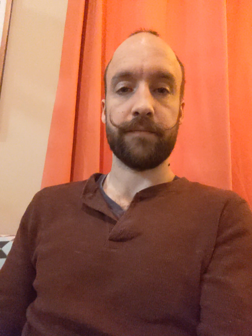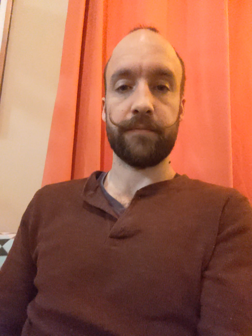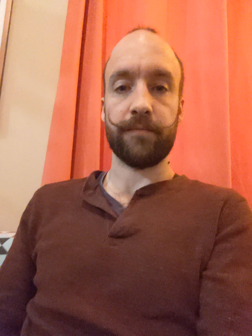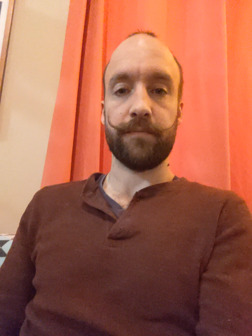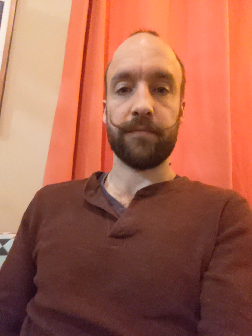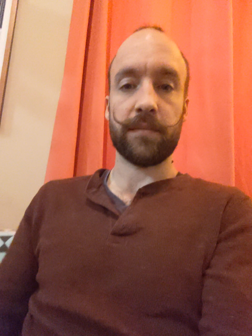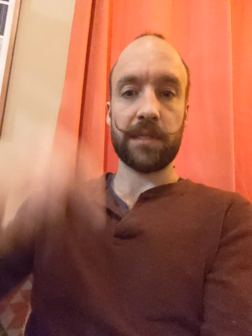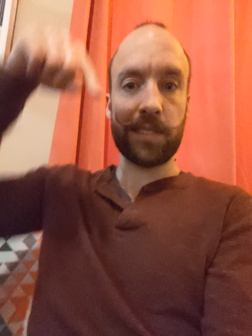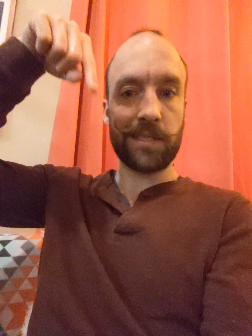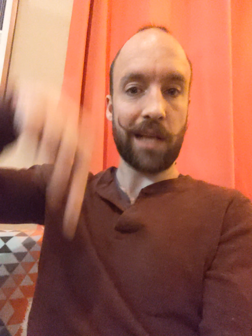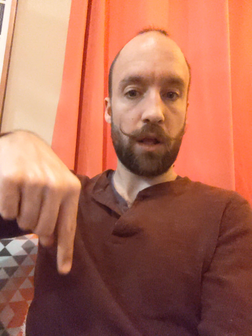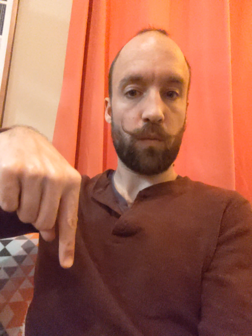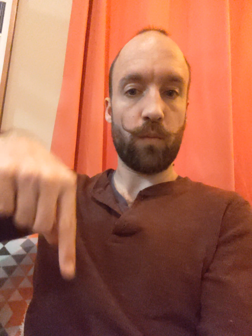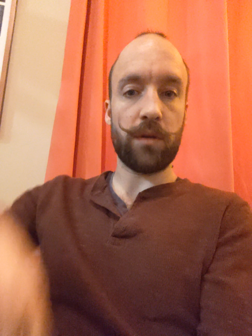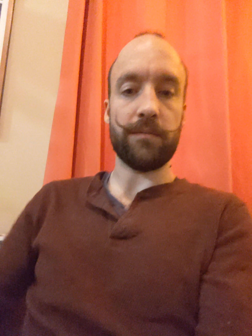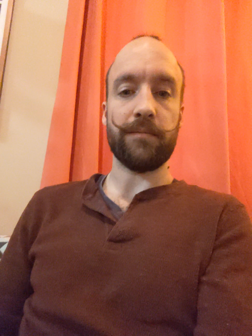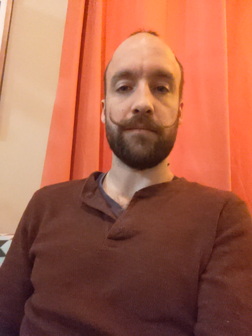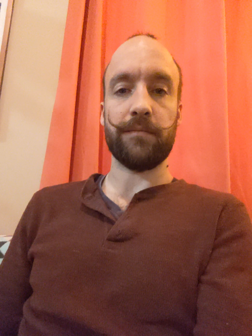down